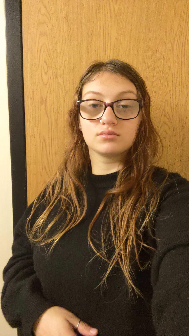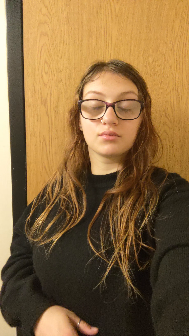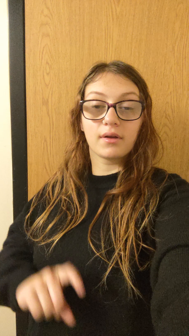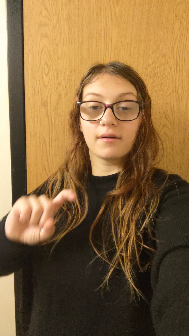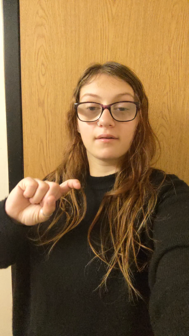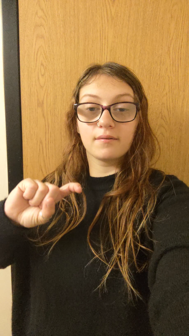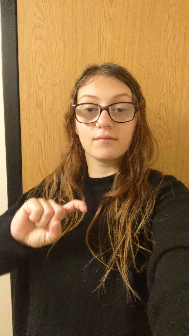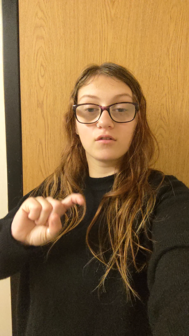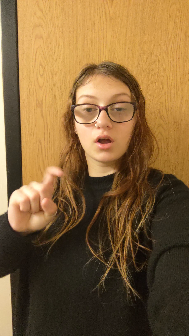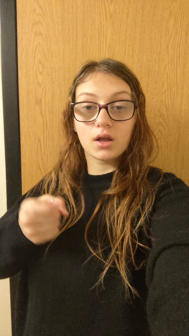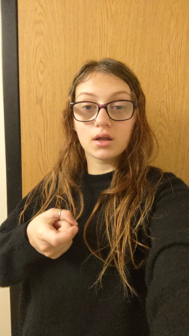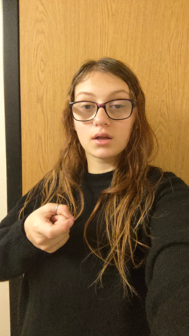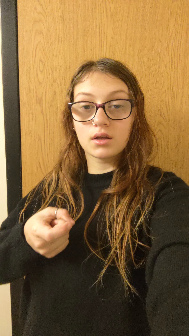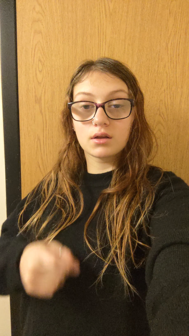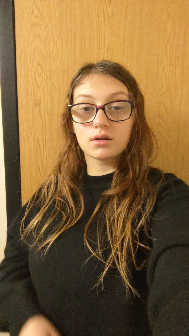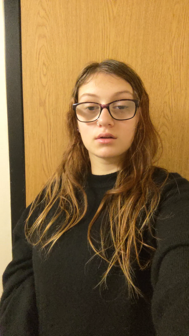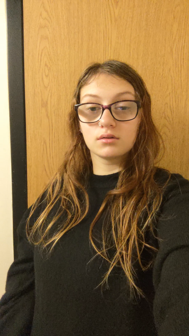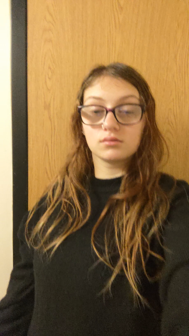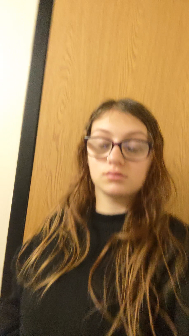friend